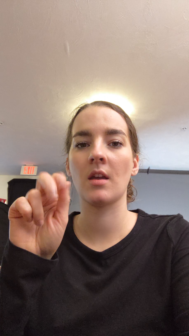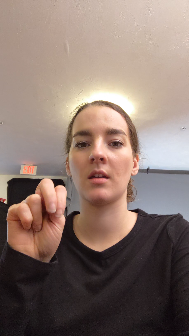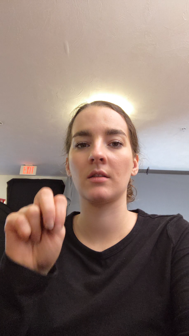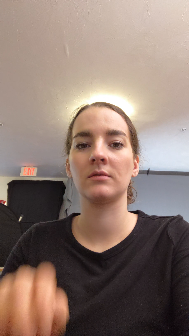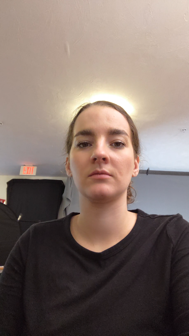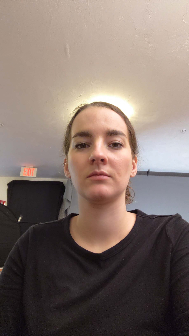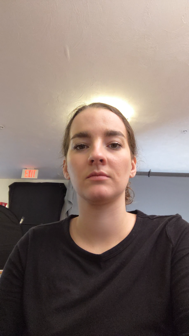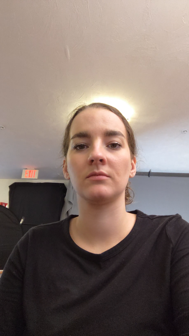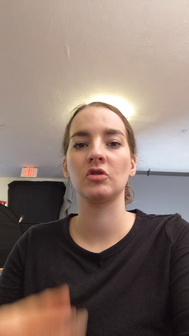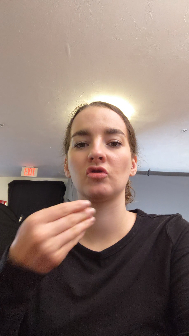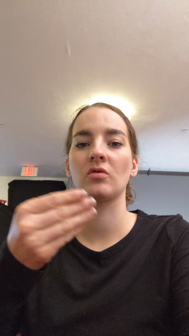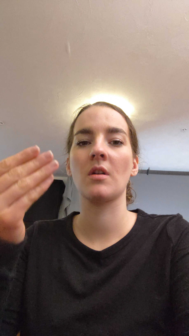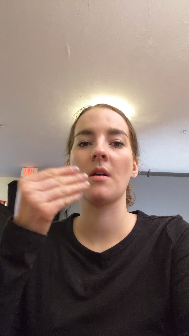shopping